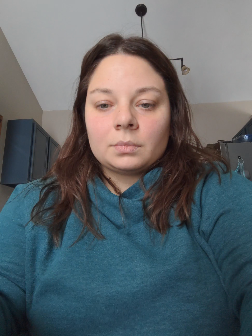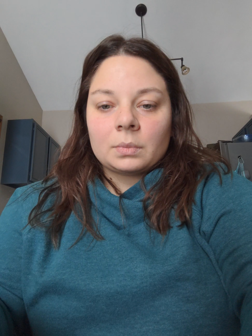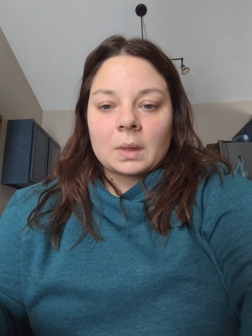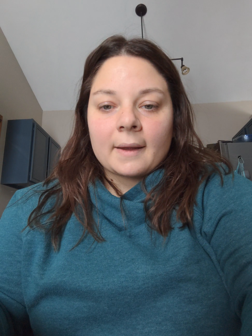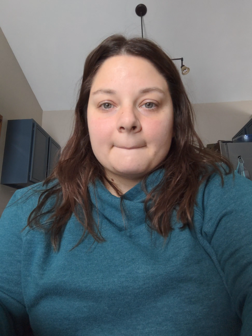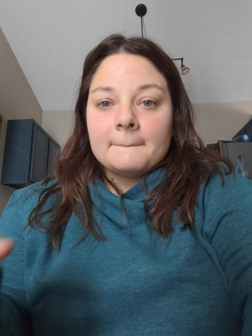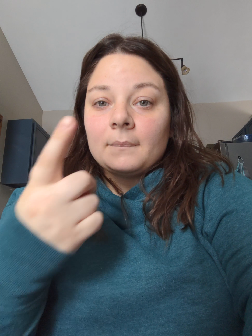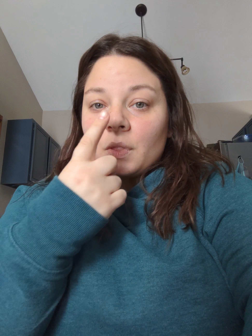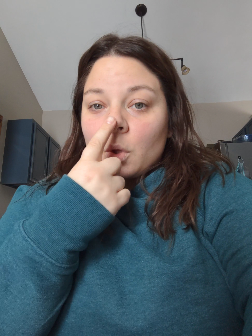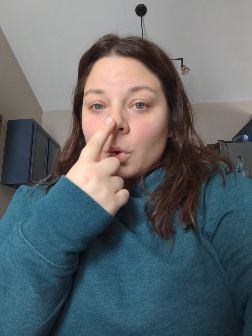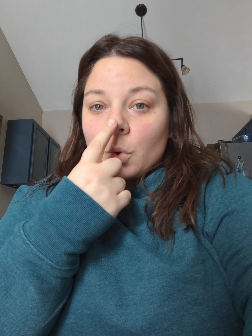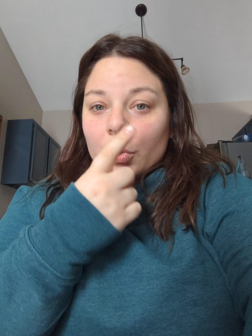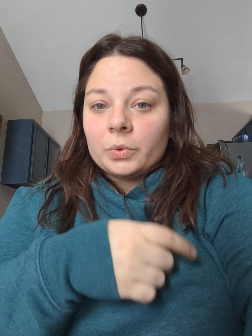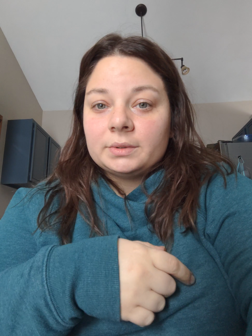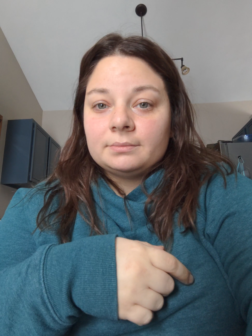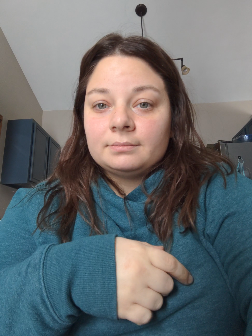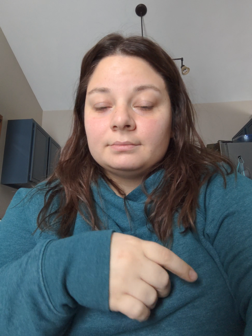nose